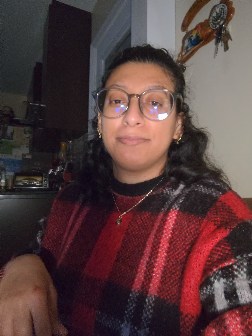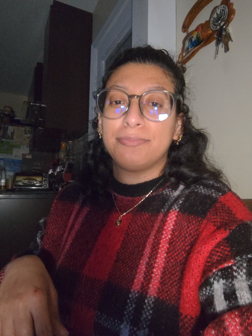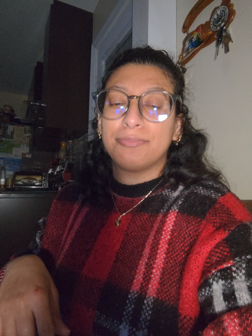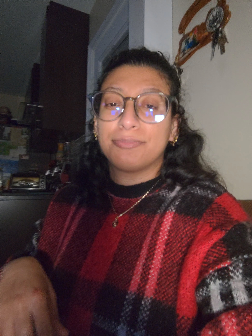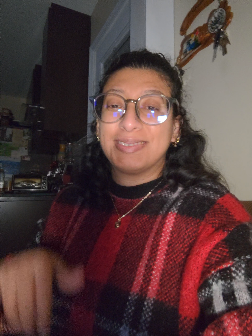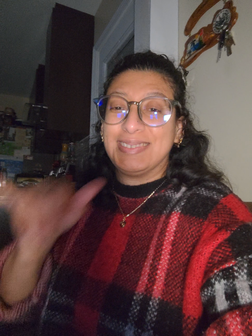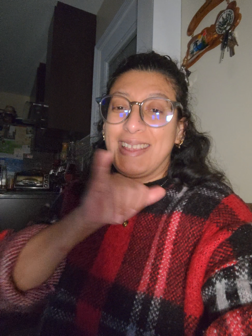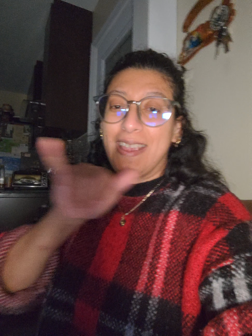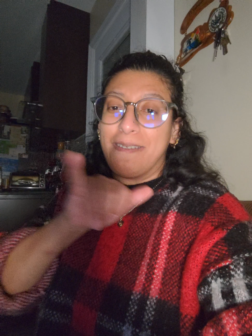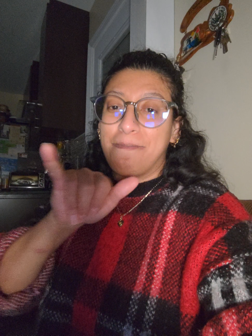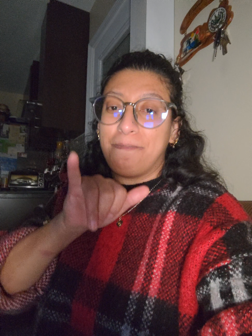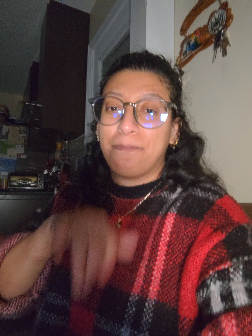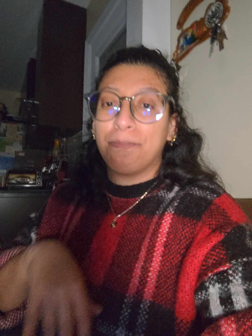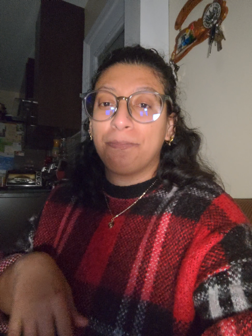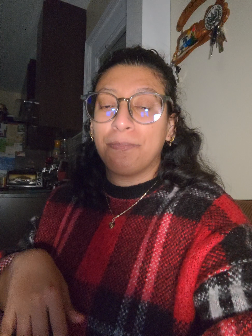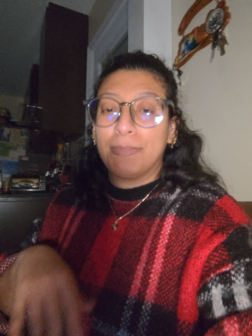same